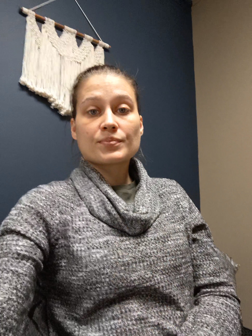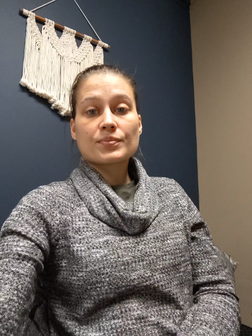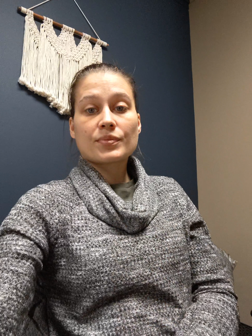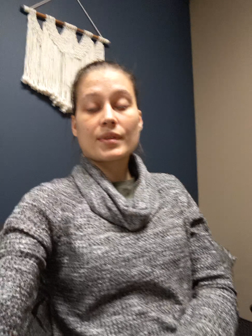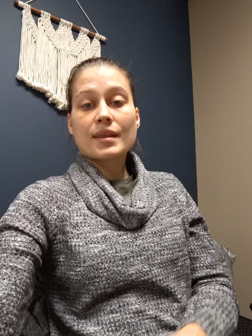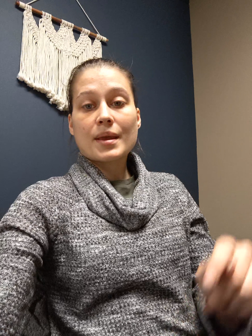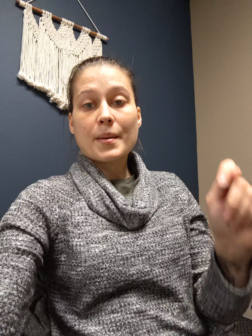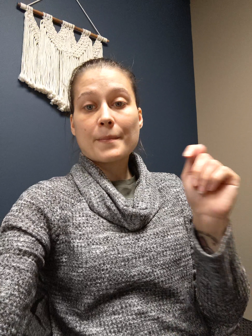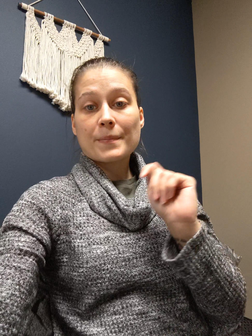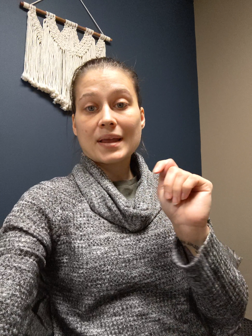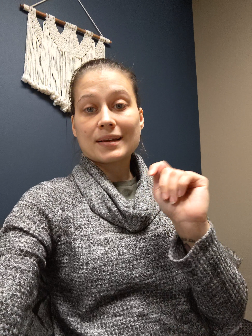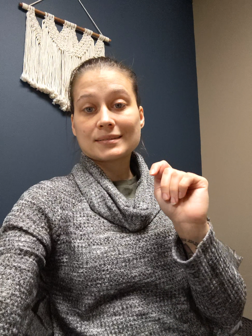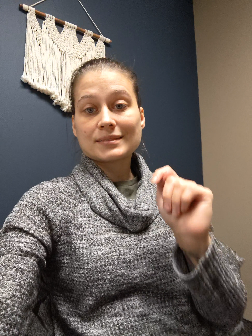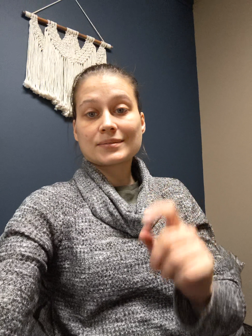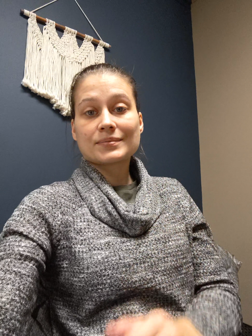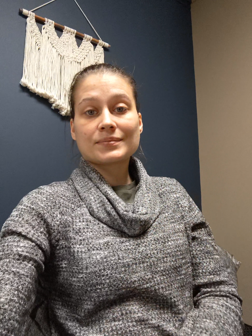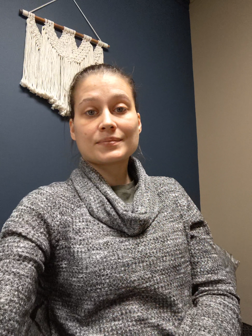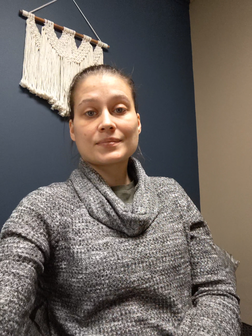potty